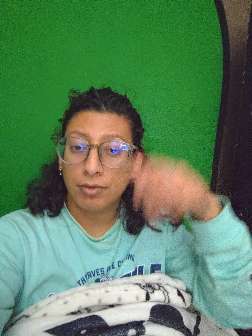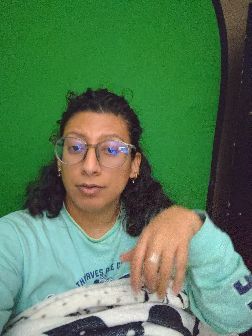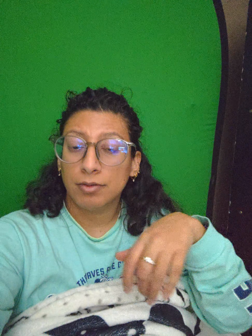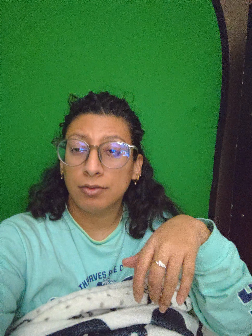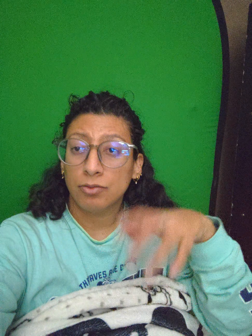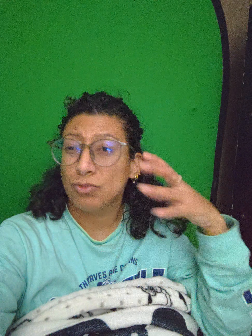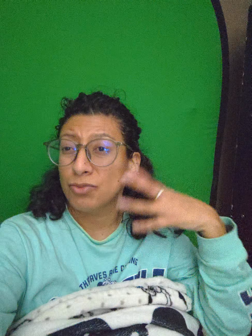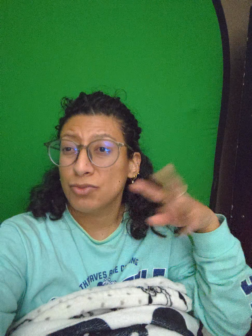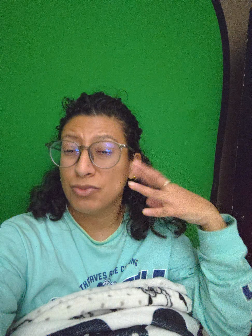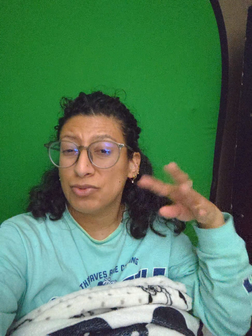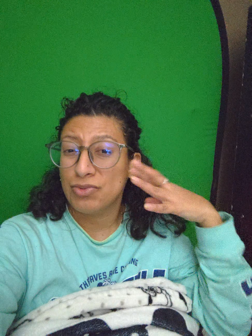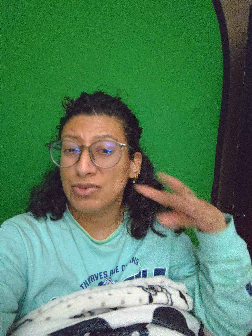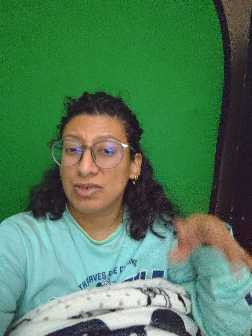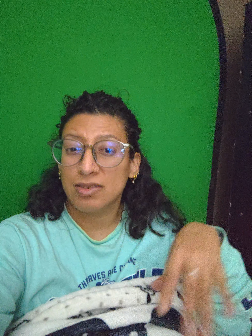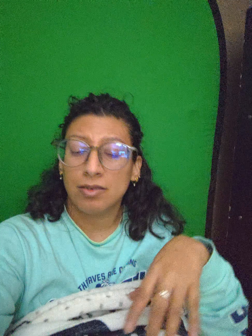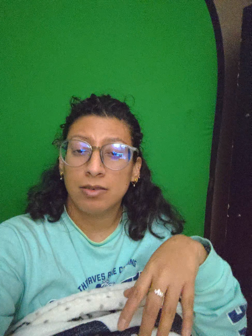noisy